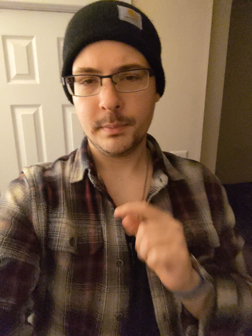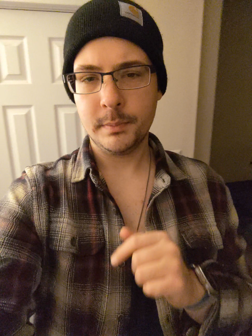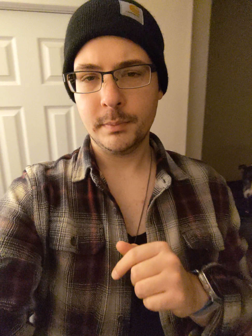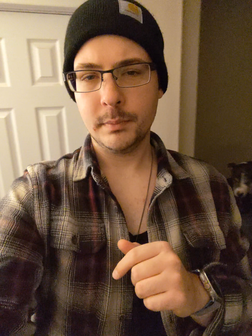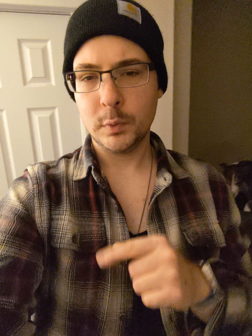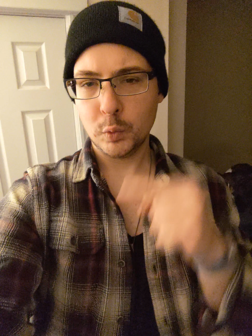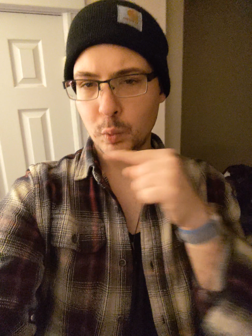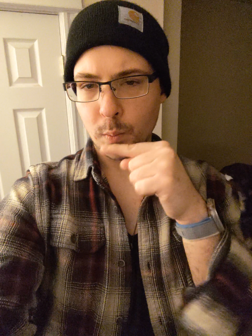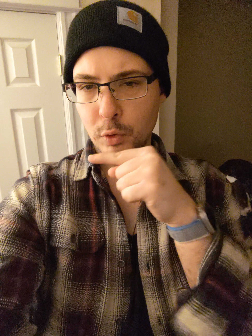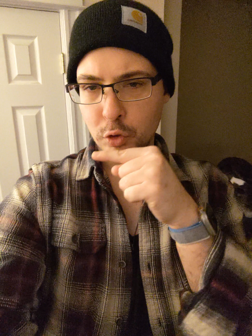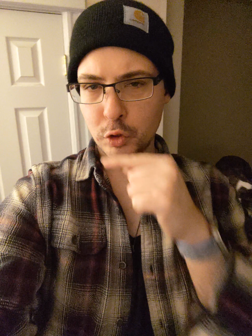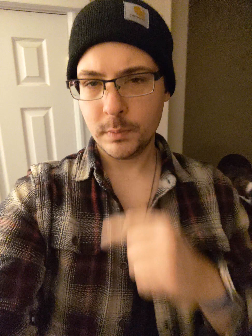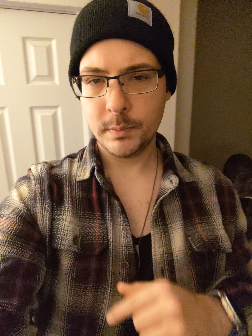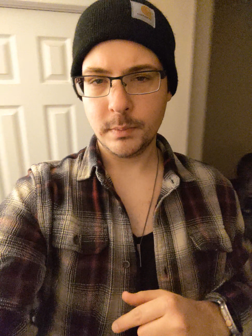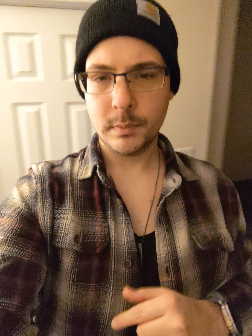toothbrush